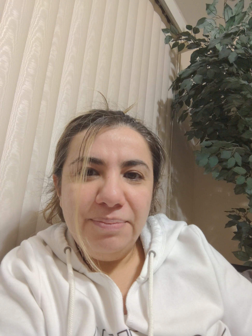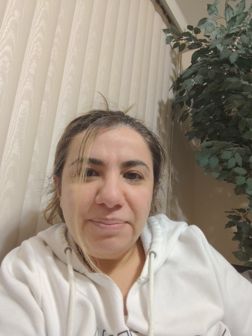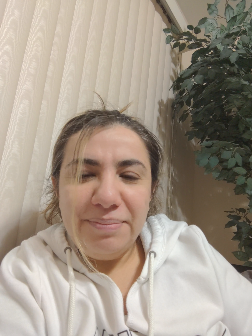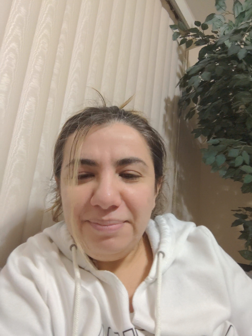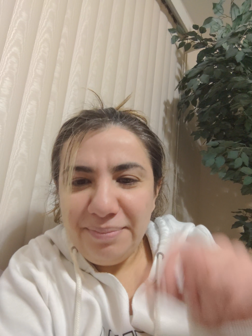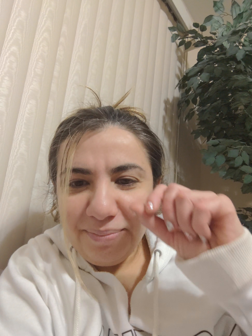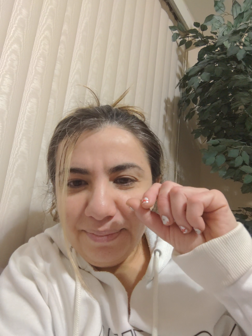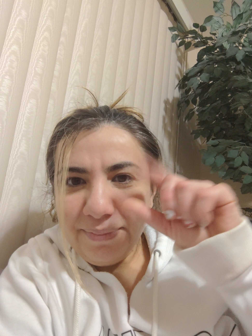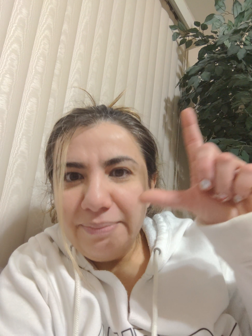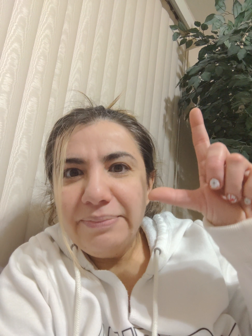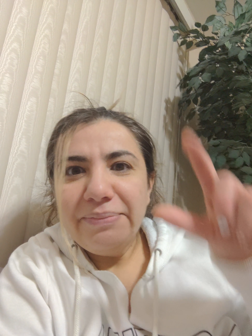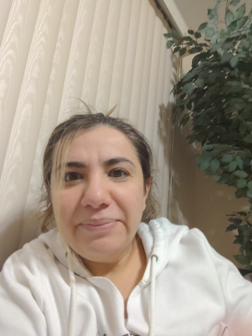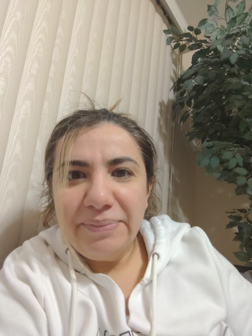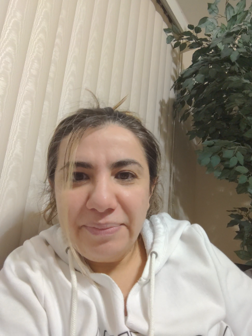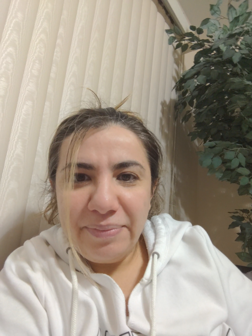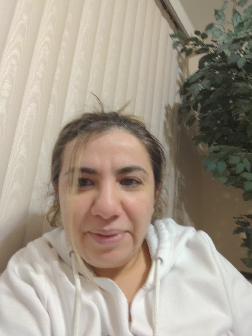awake